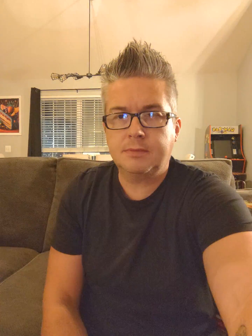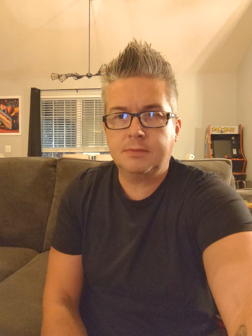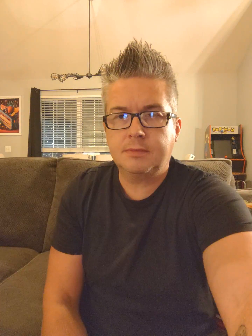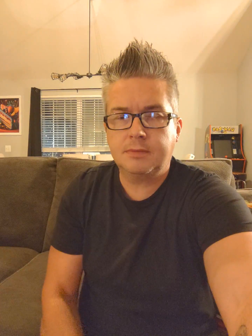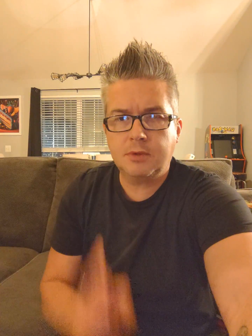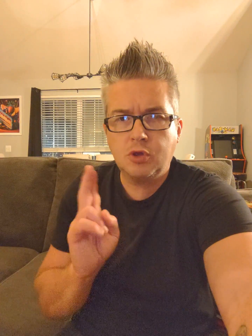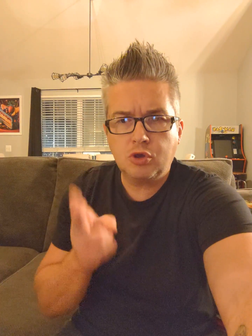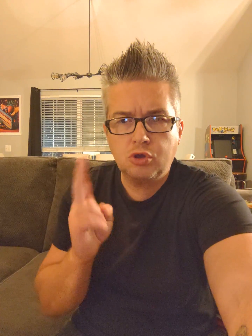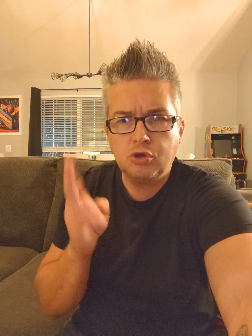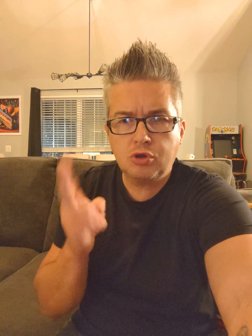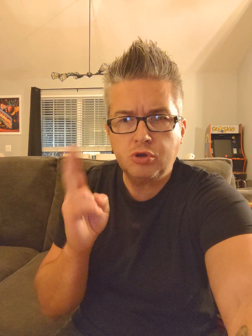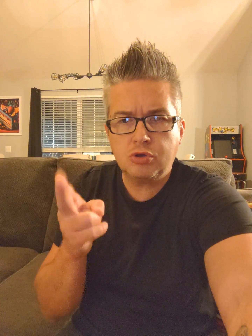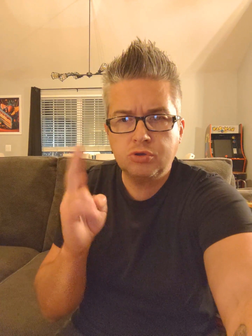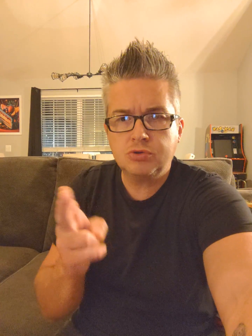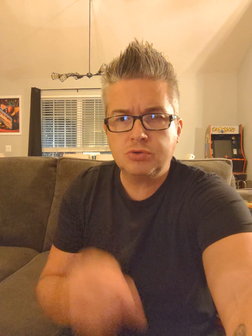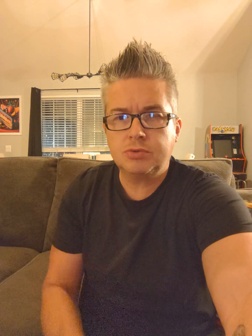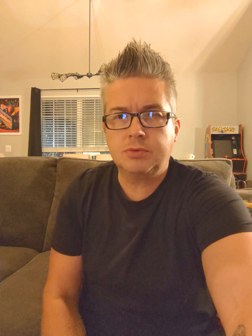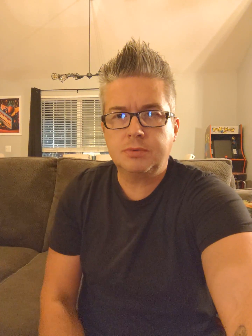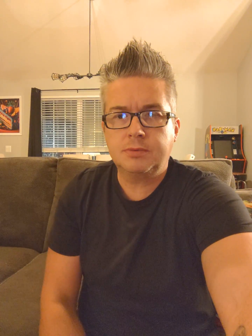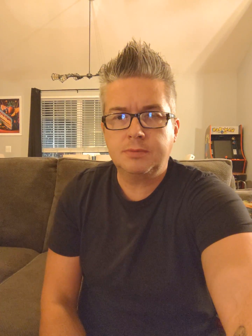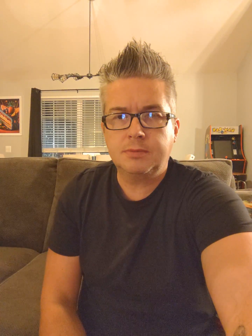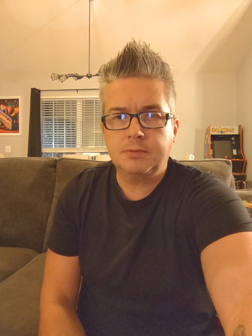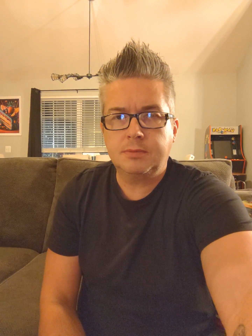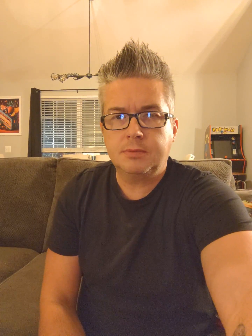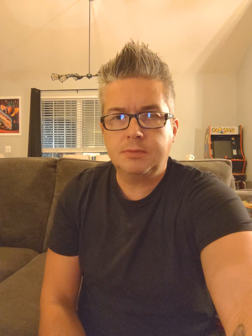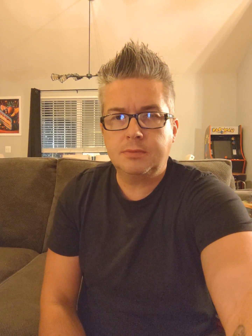hurry